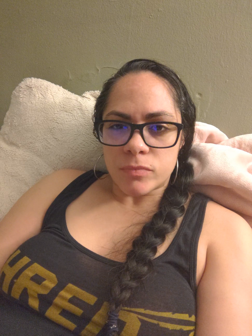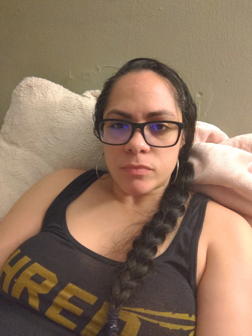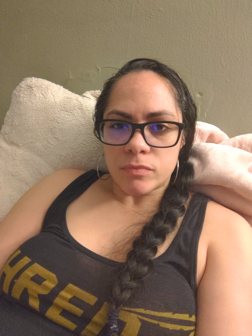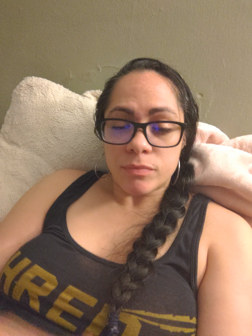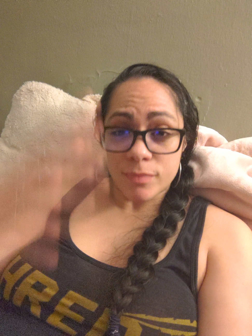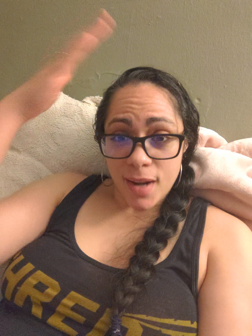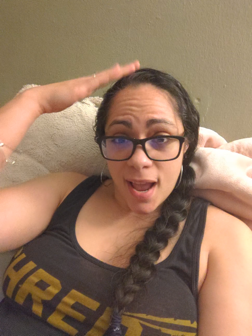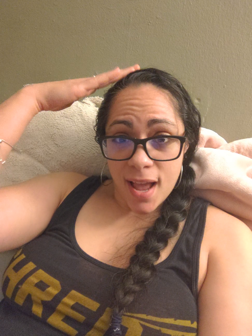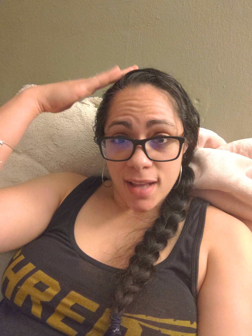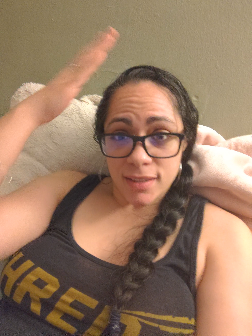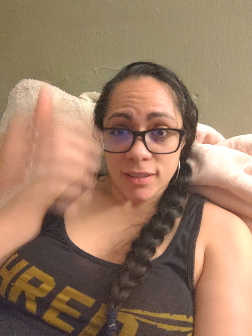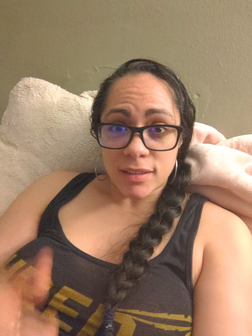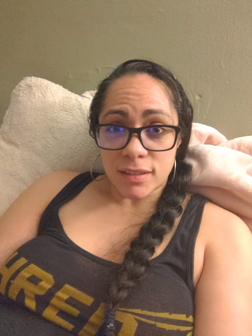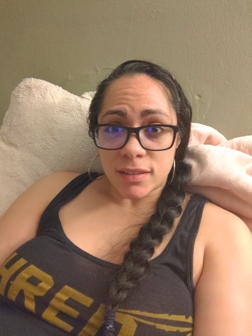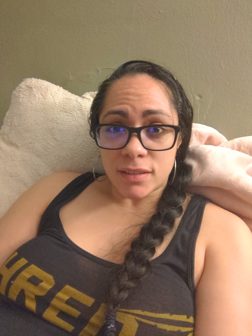hat